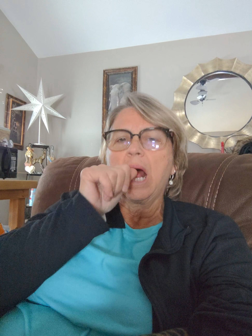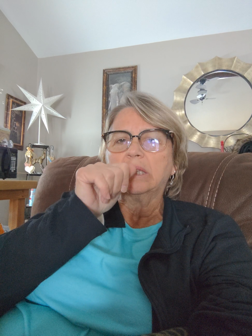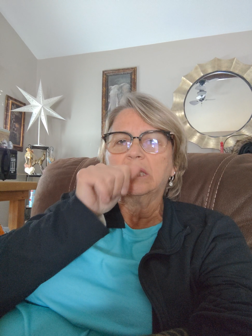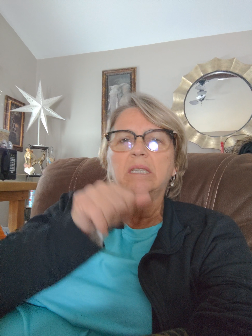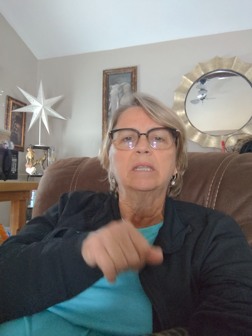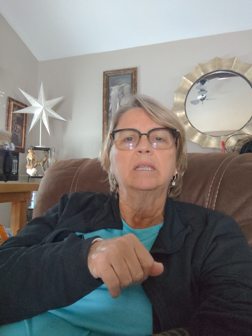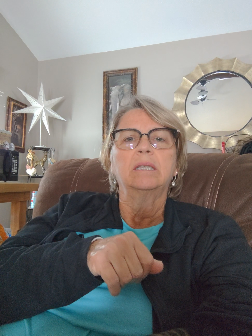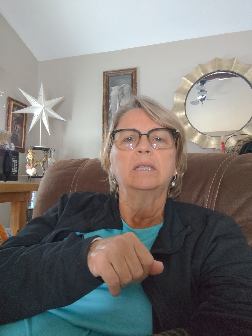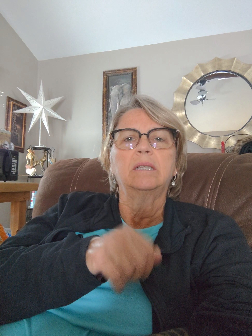nuts